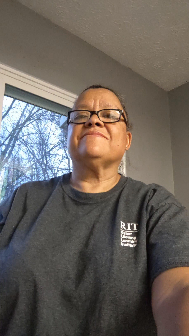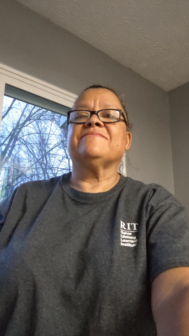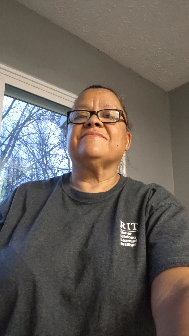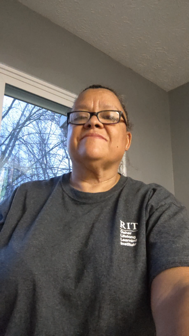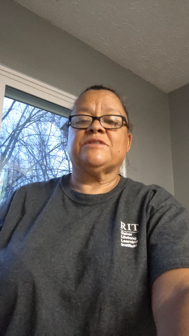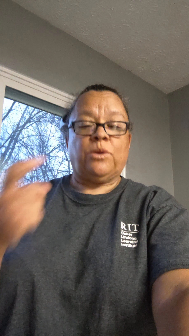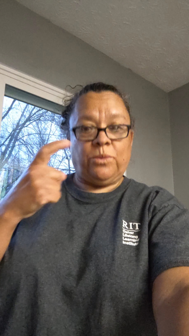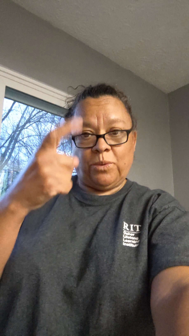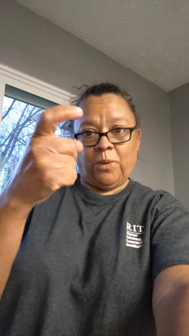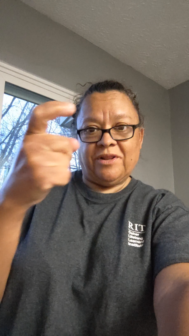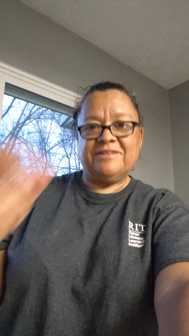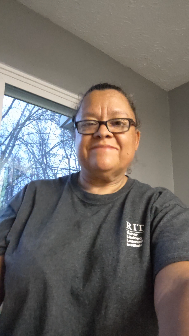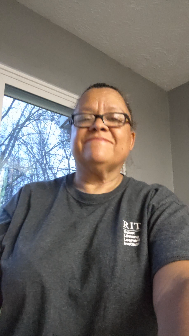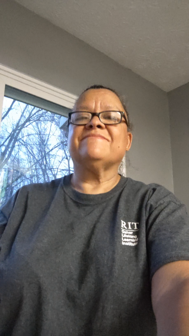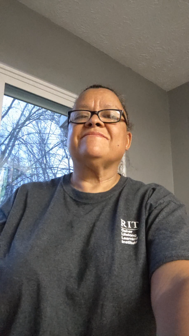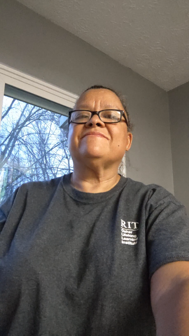run